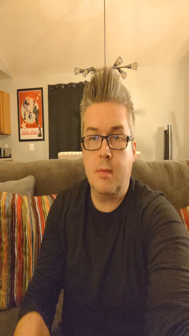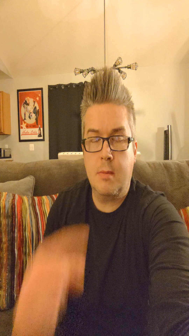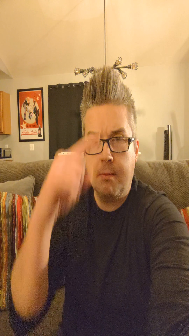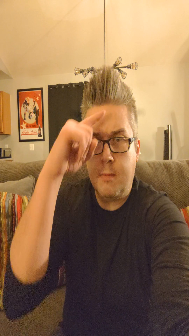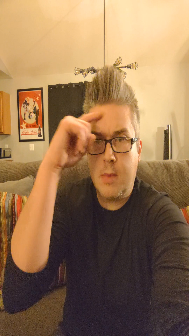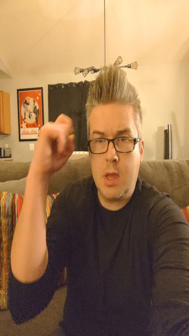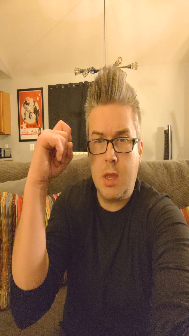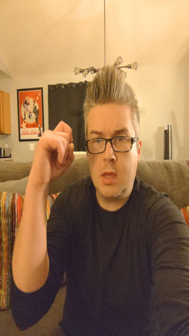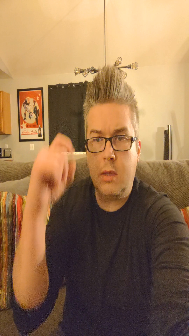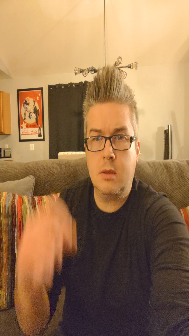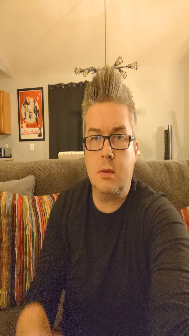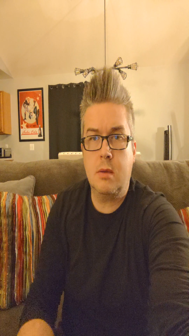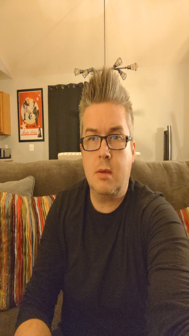because